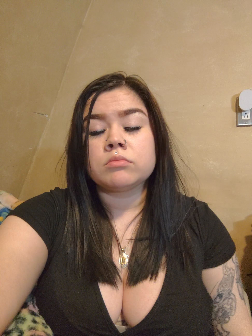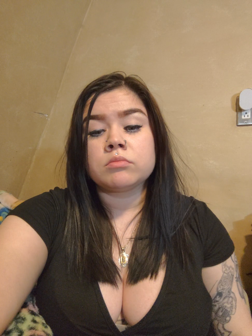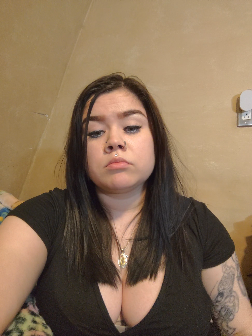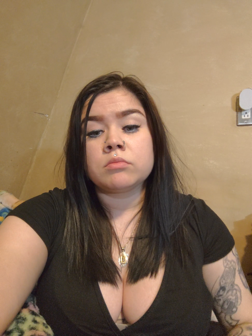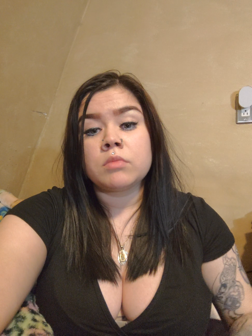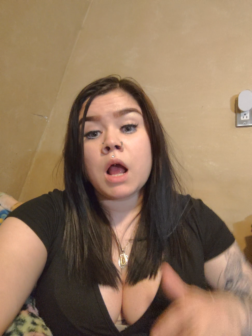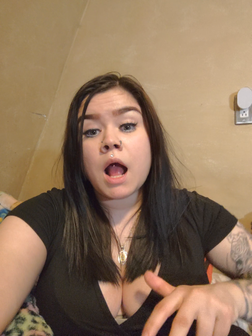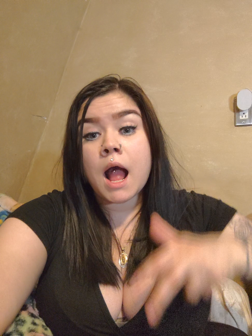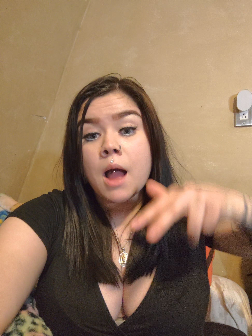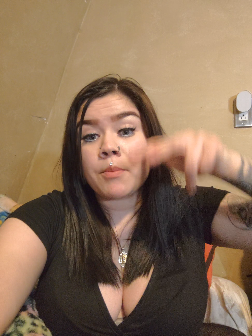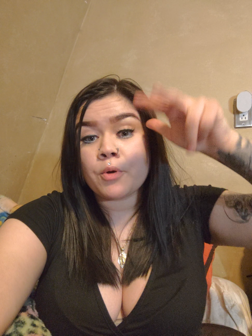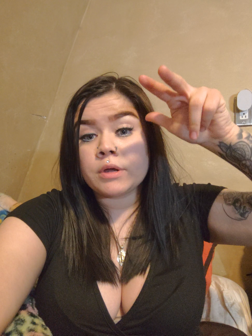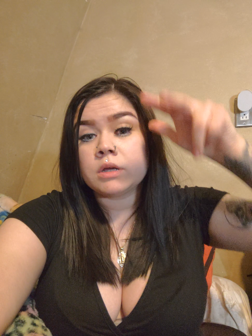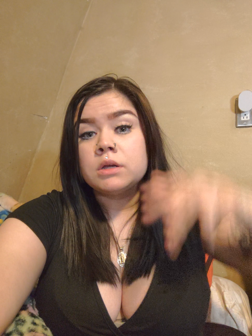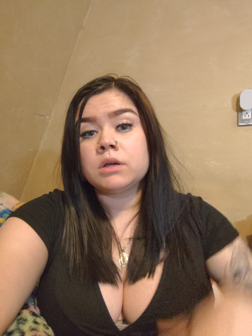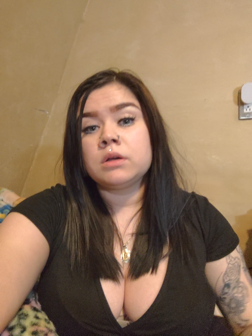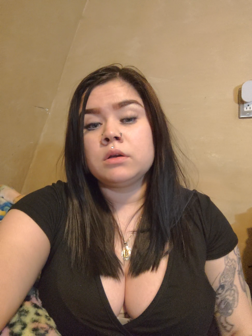helicopter